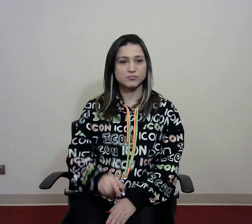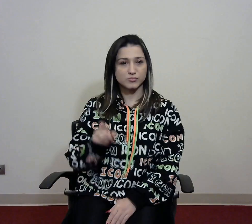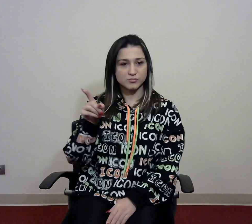O